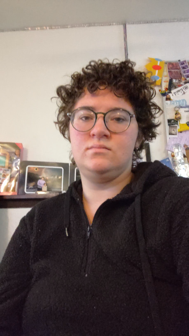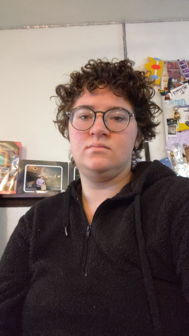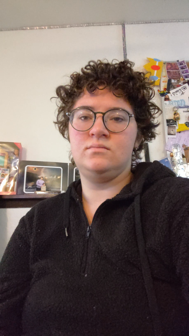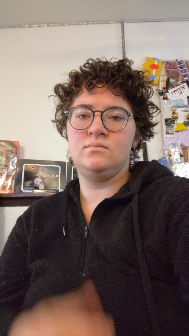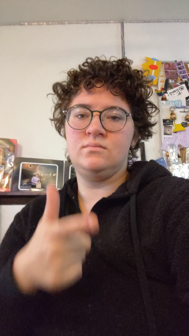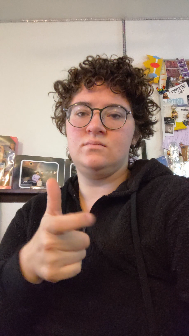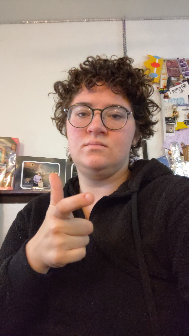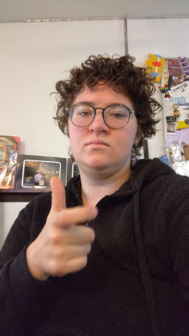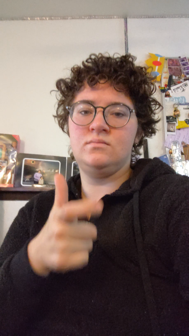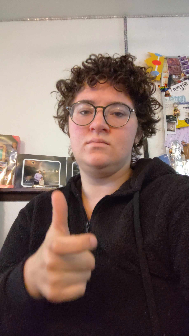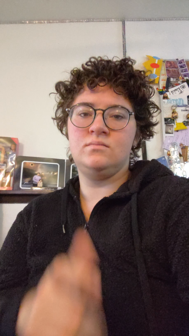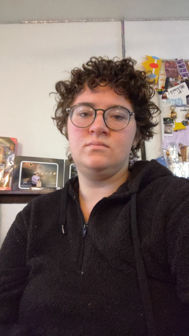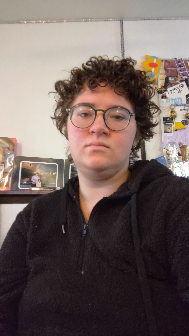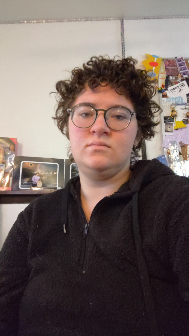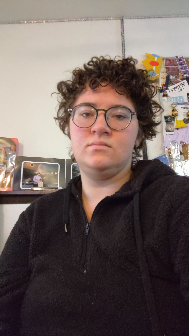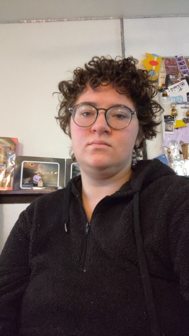run